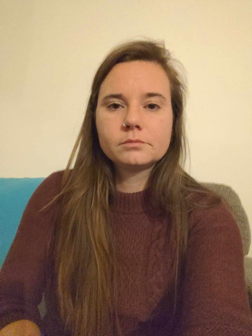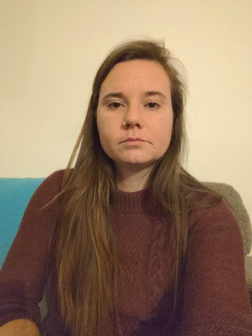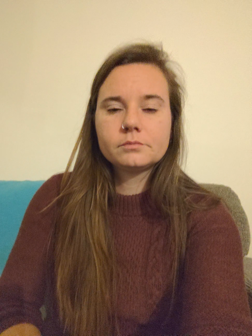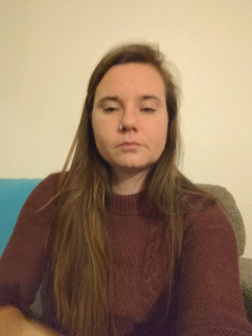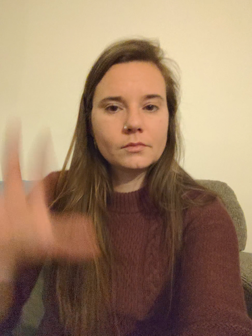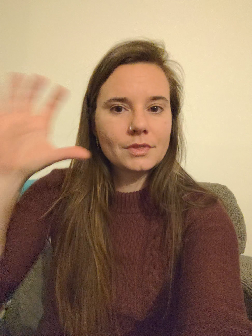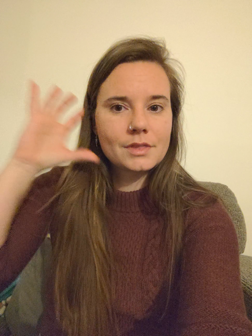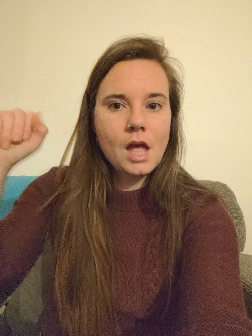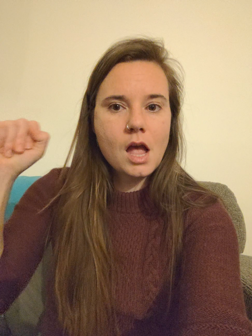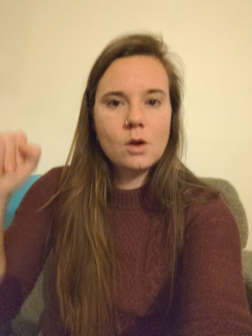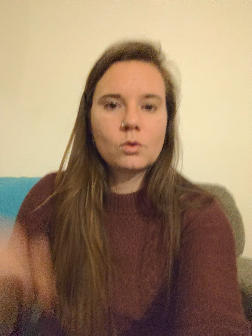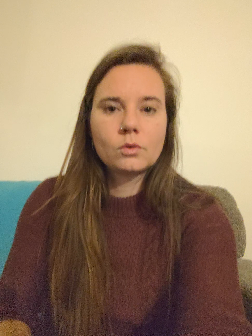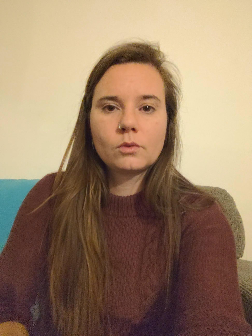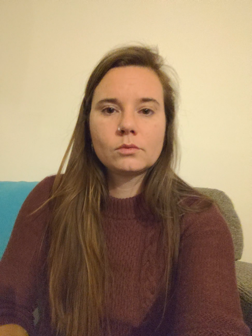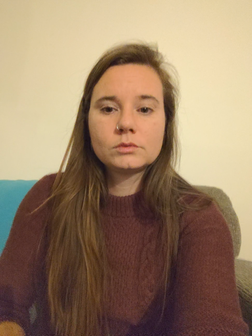loud